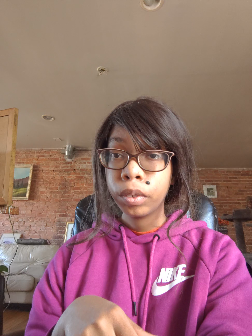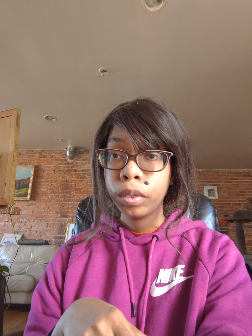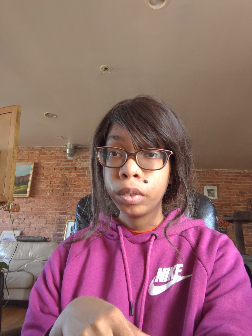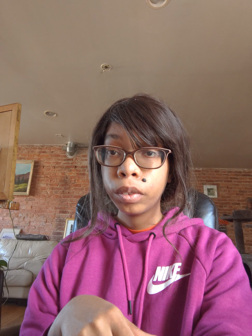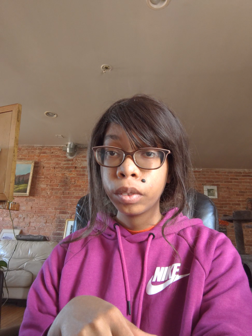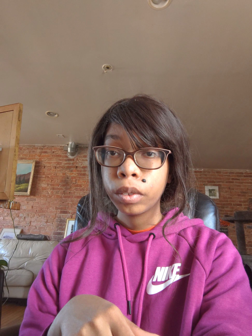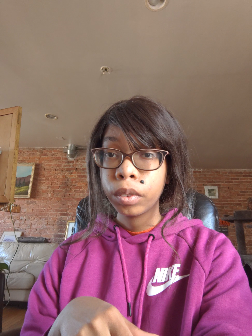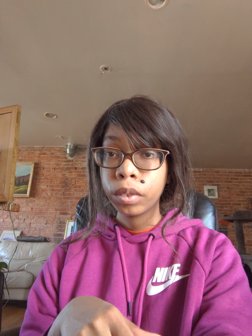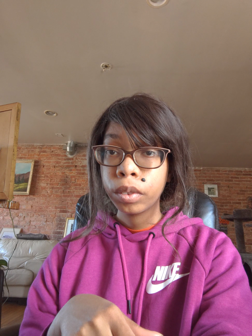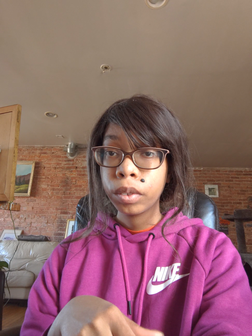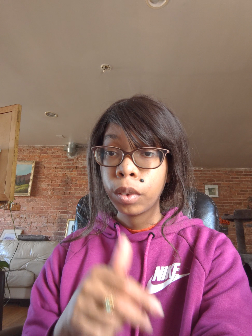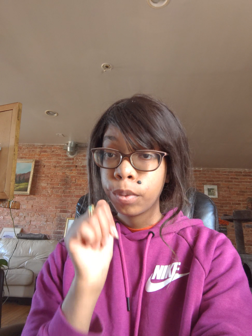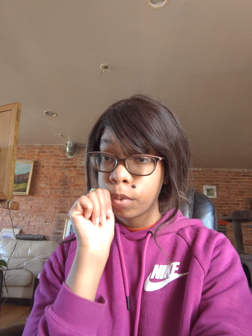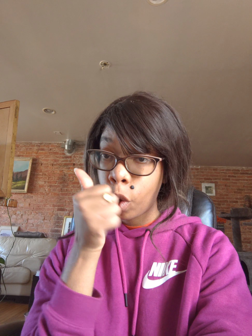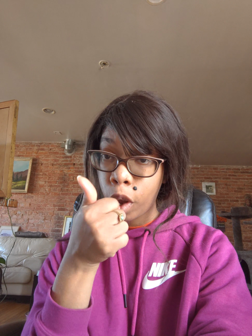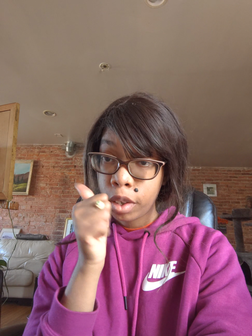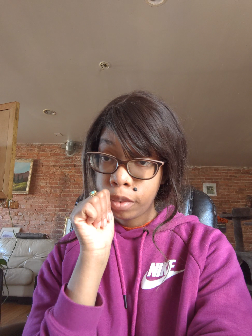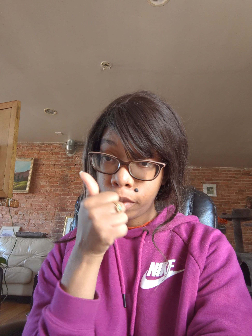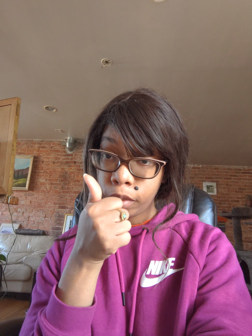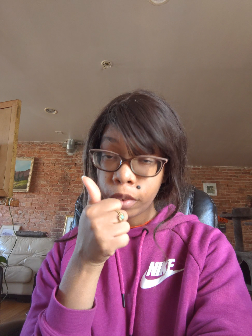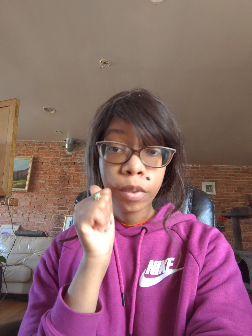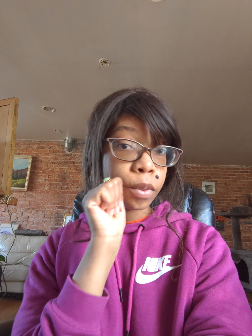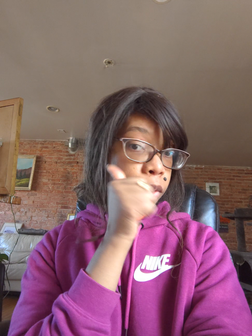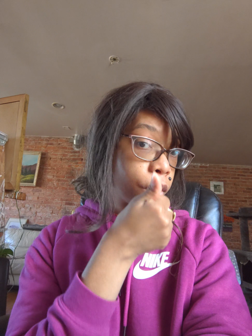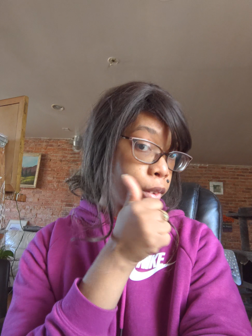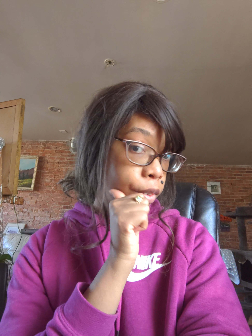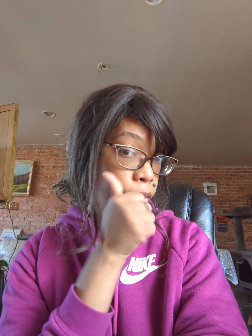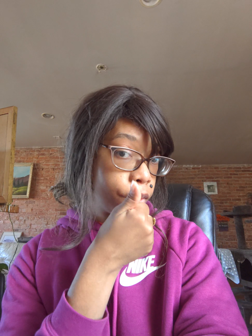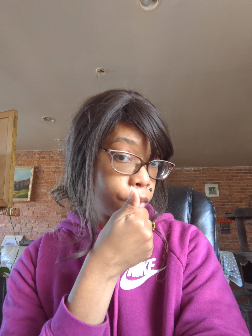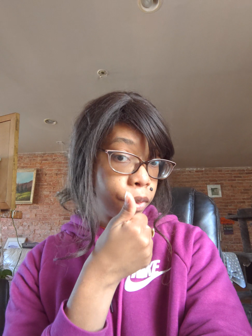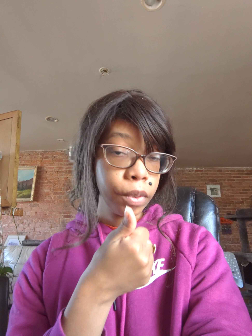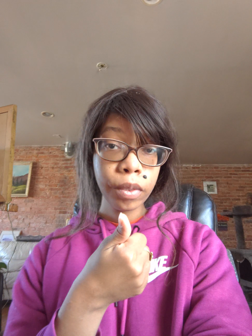tomorrow